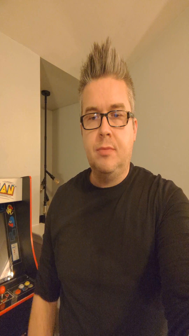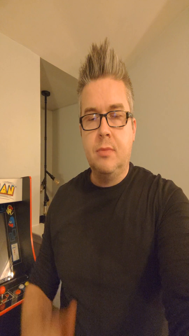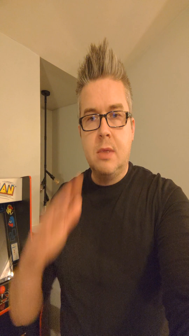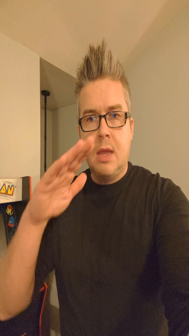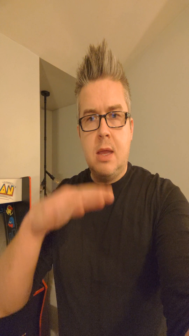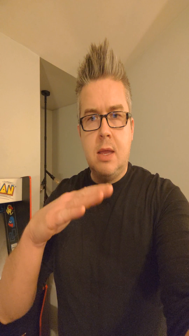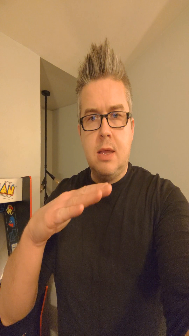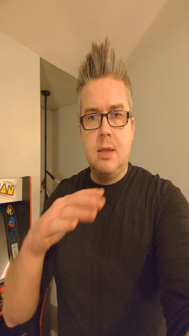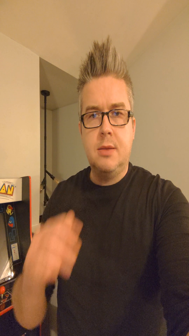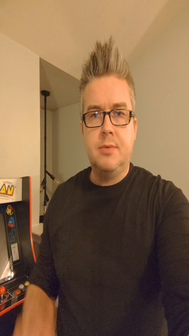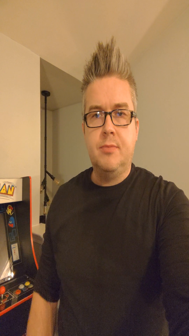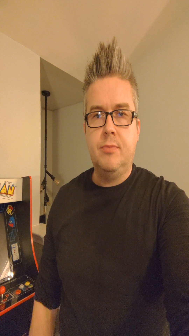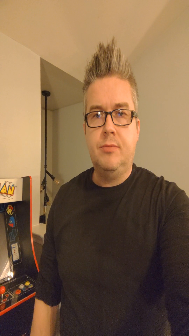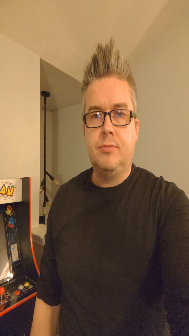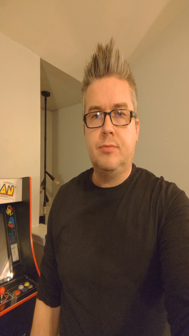on